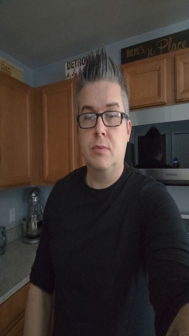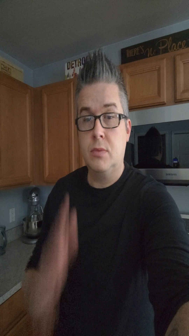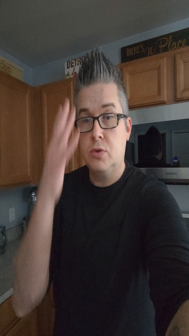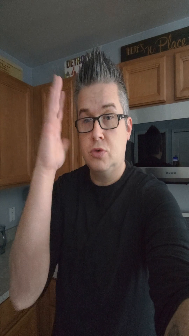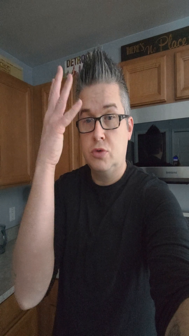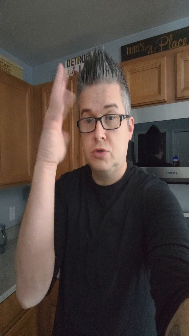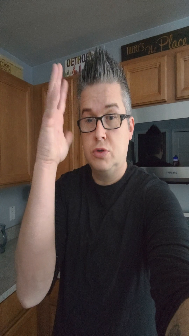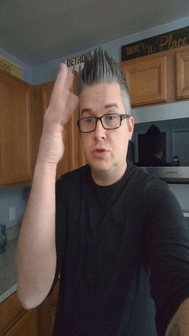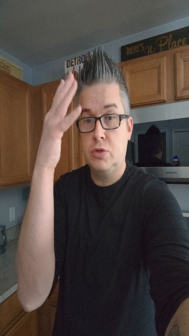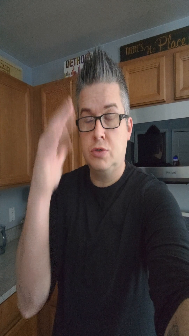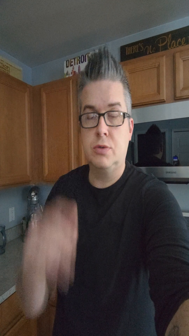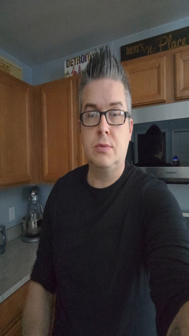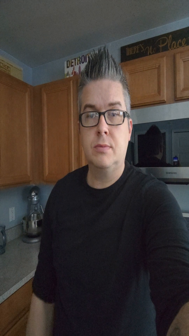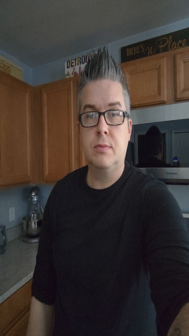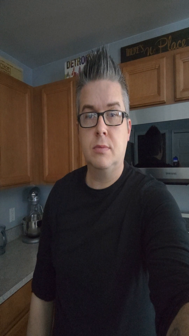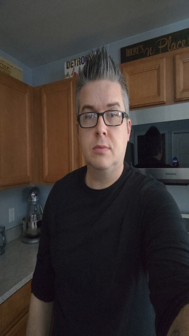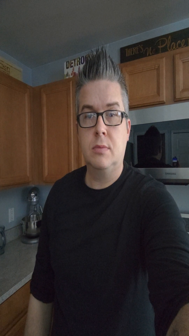tree